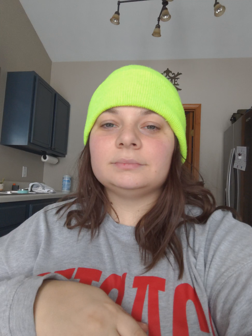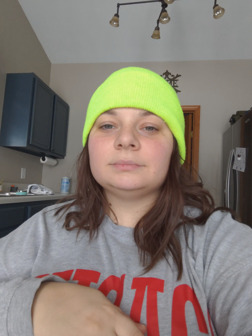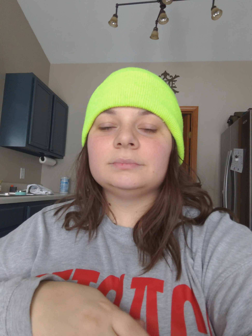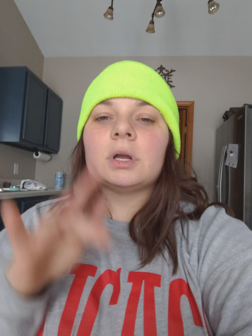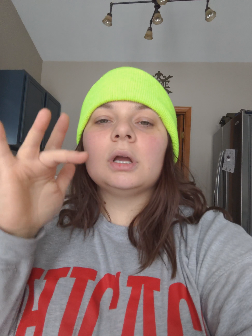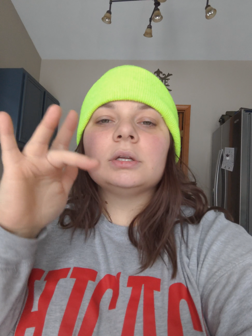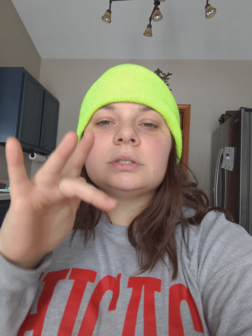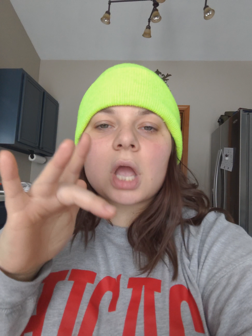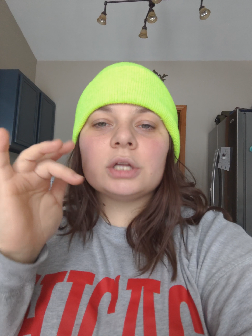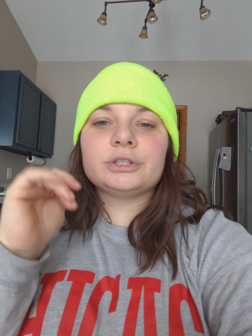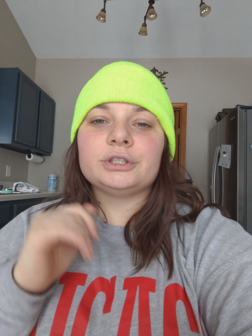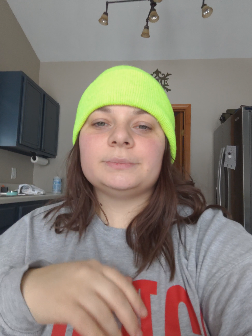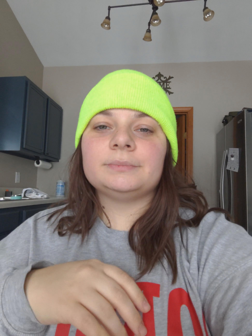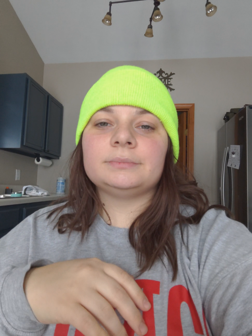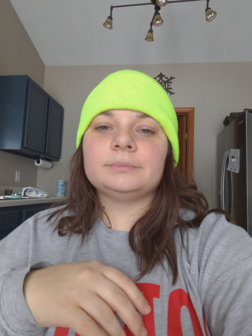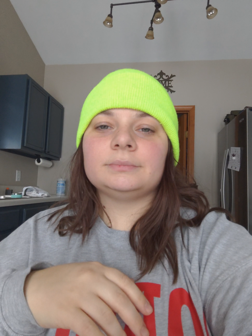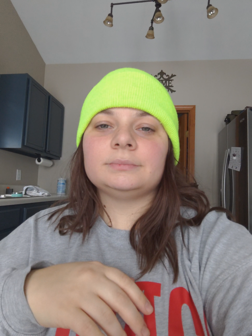touch